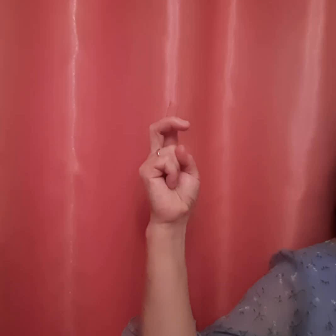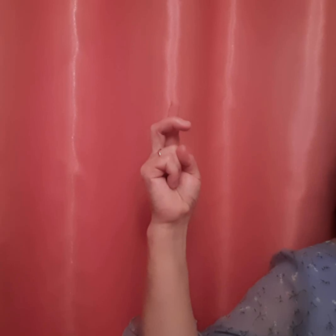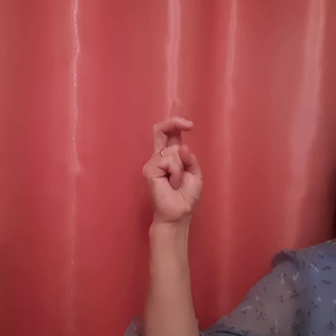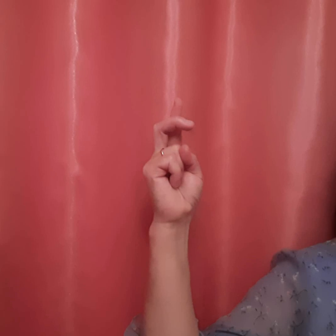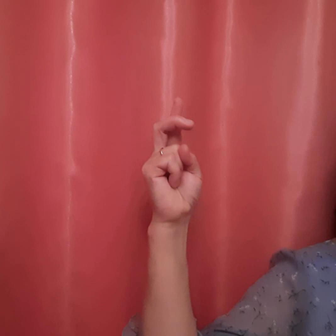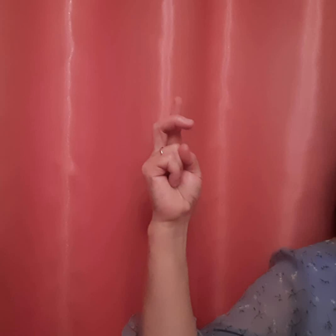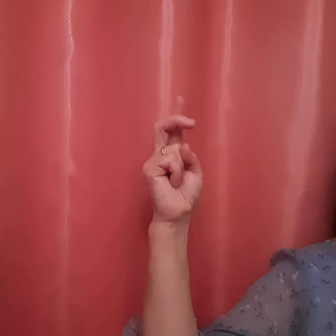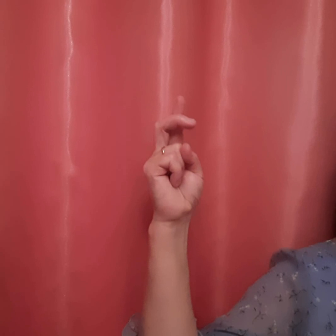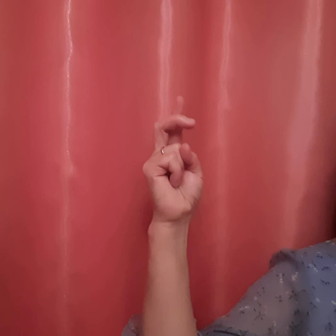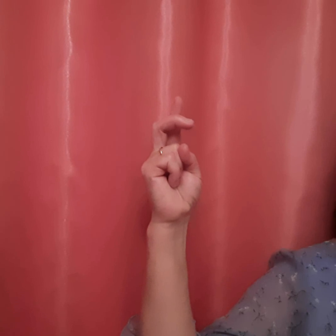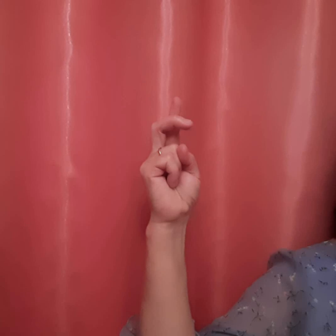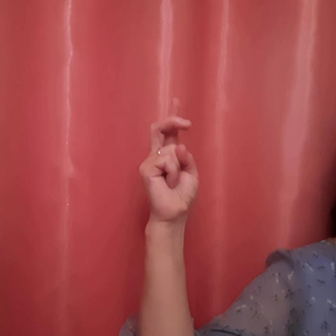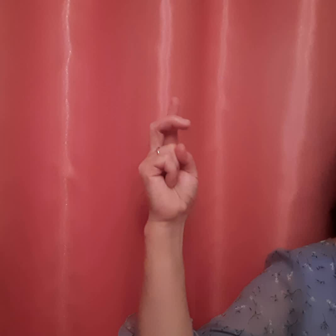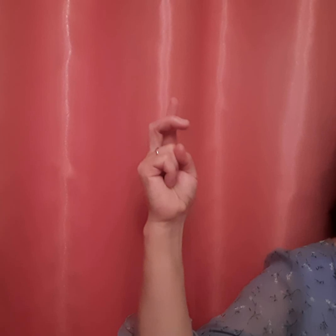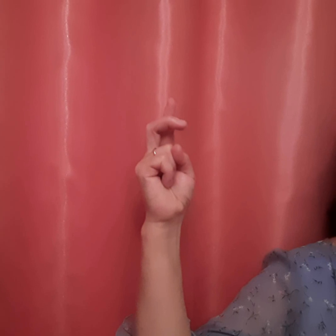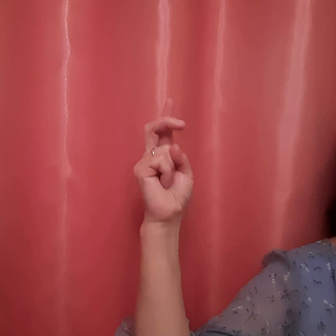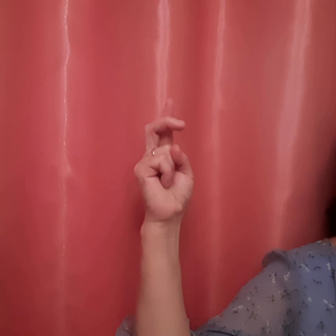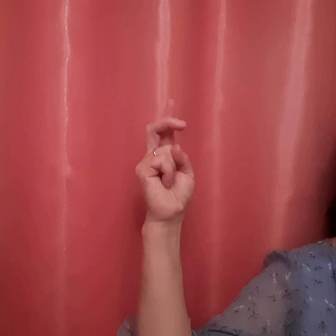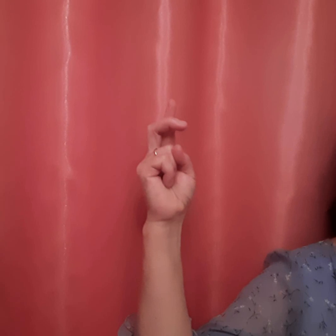Б